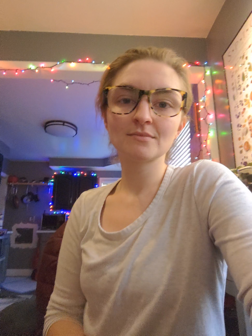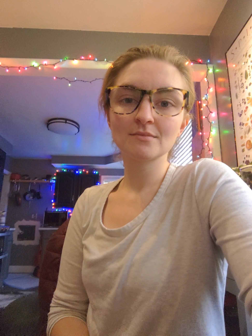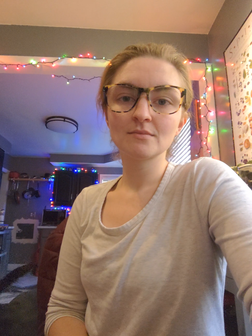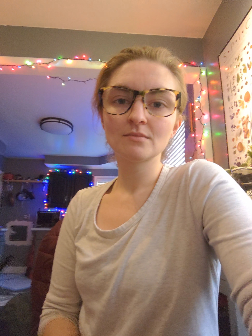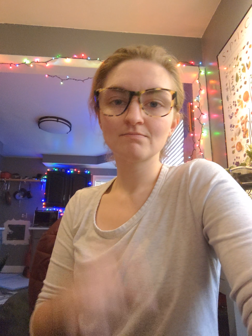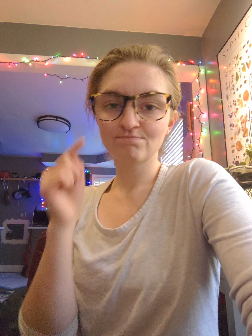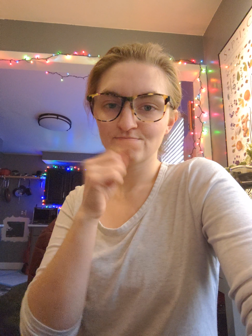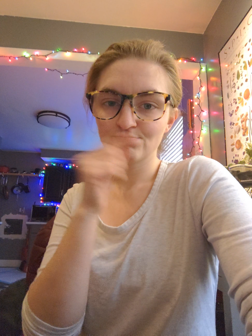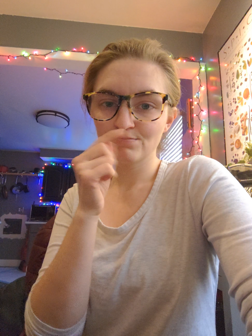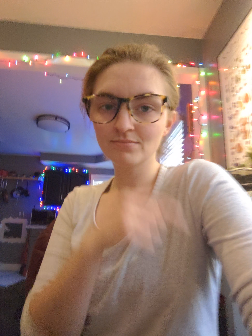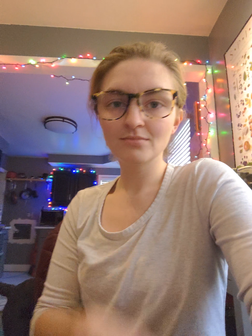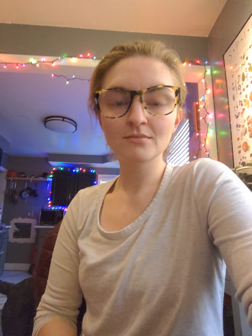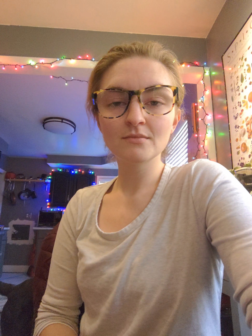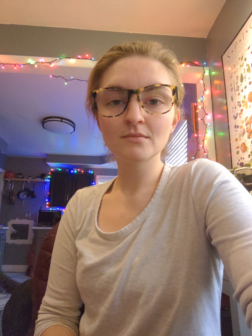toothbrush